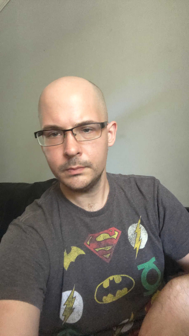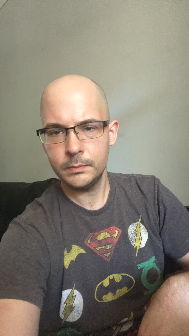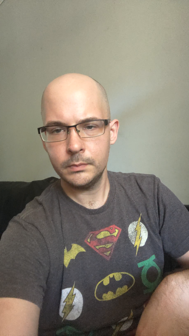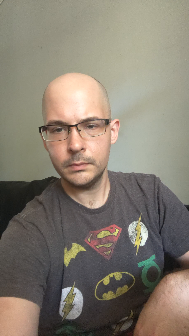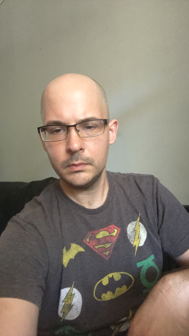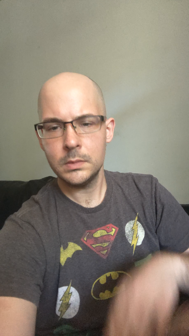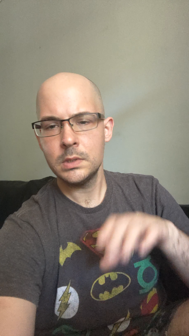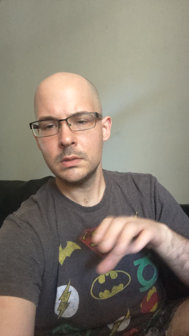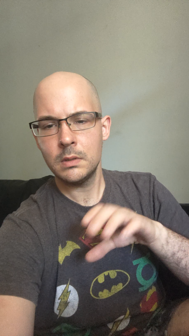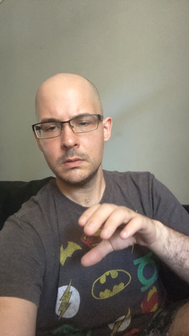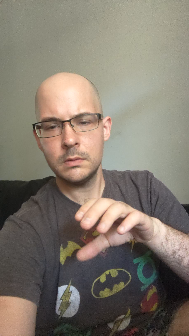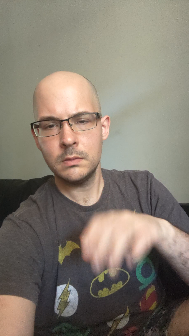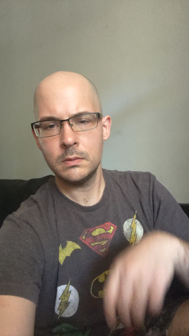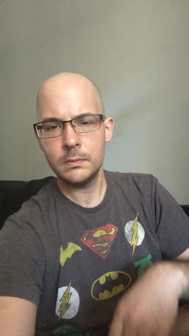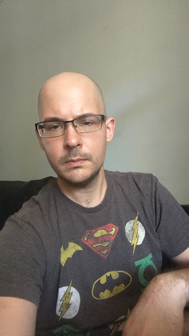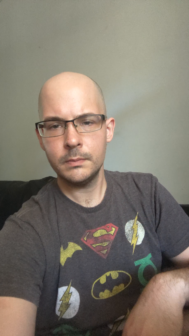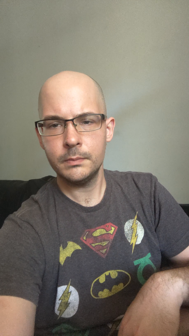does